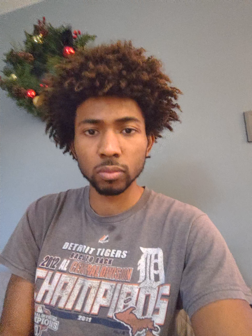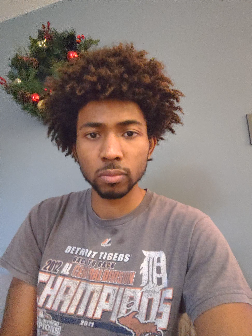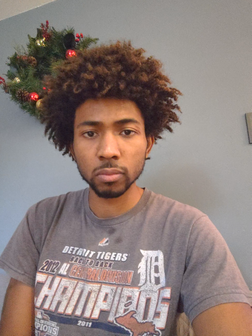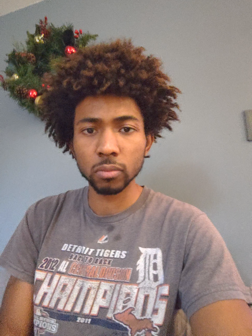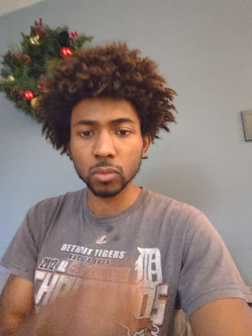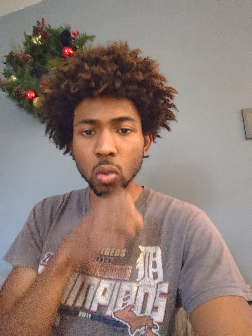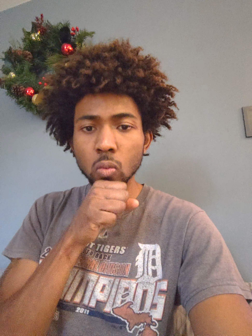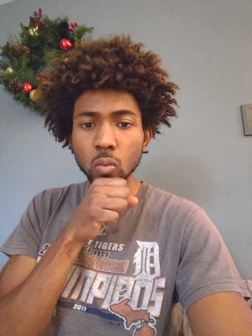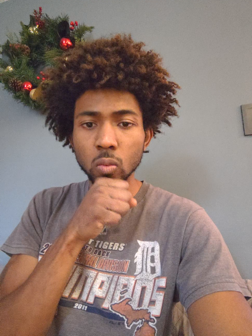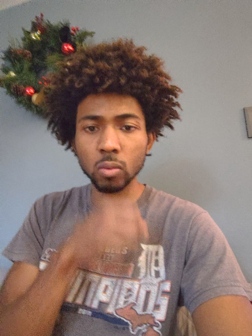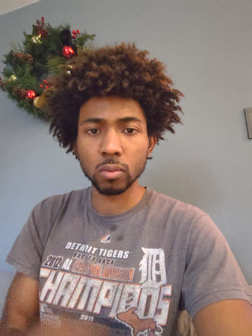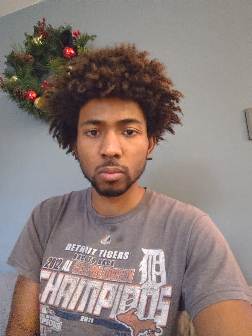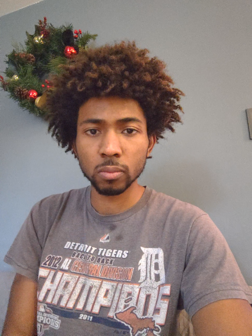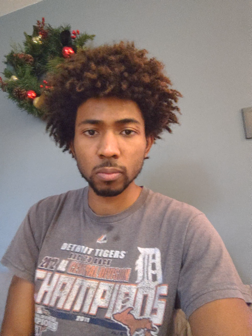orange